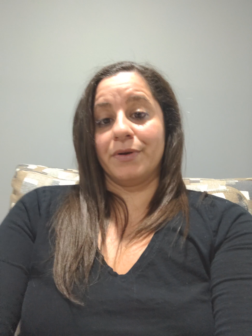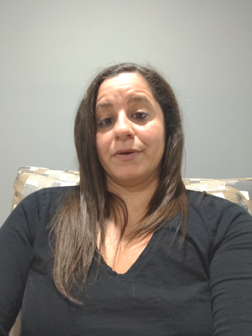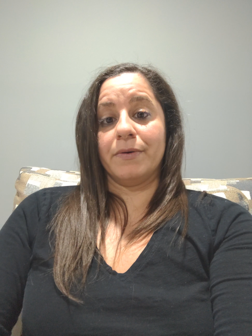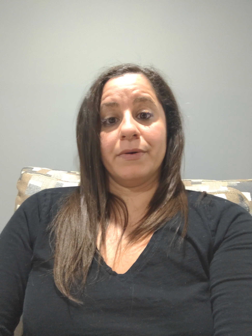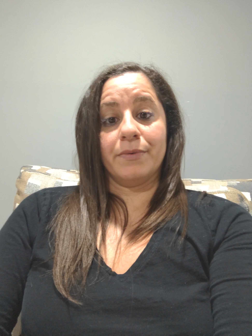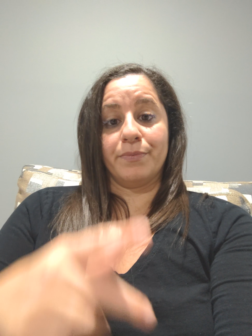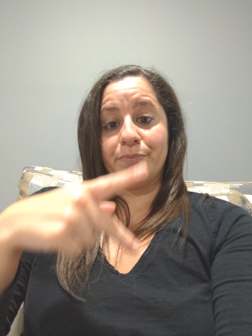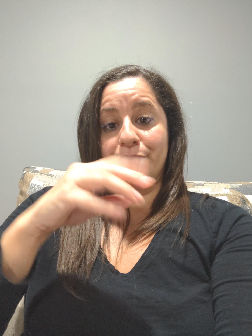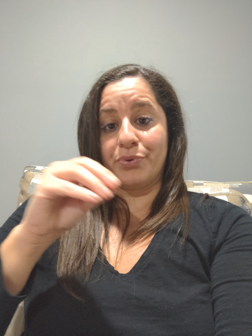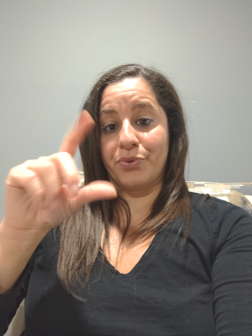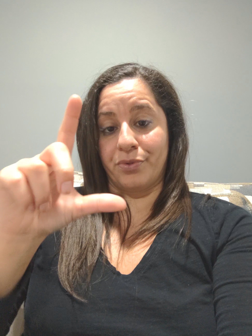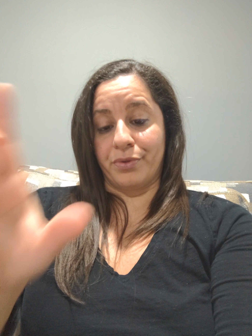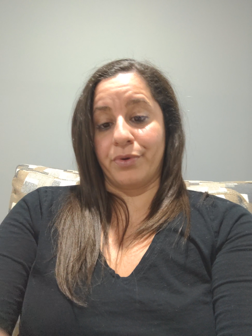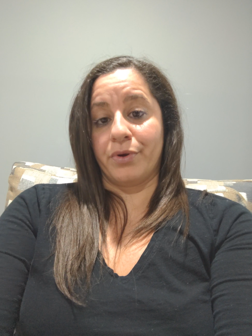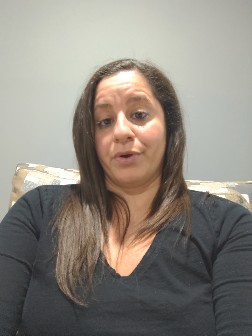pool